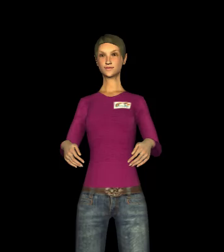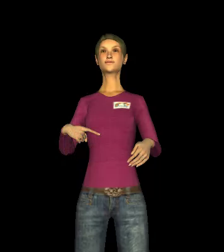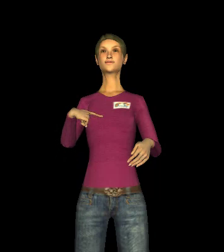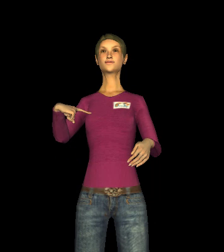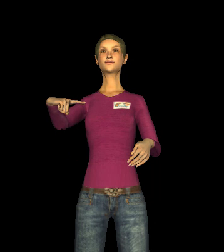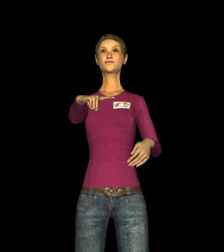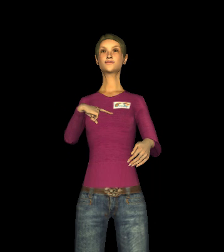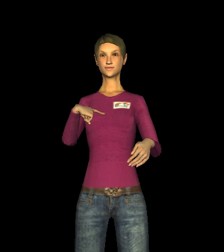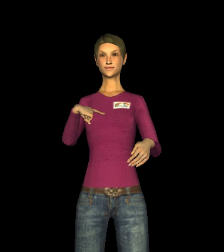نحن